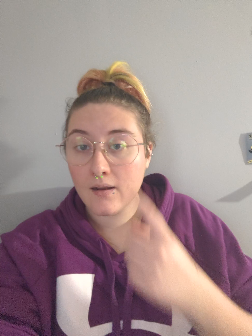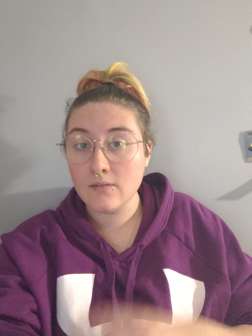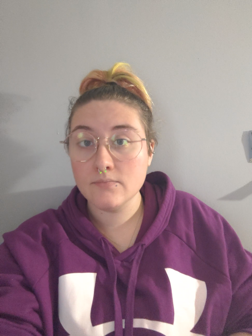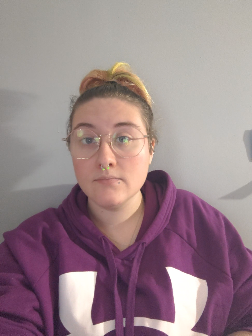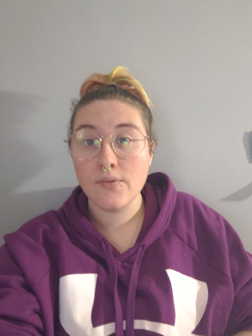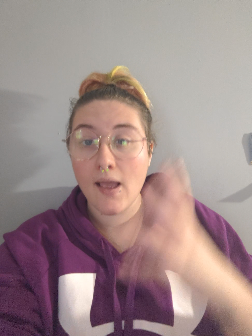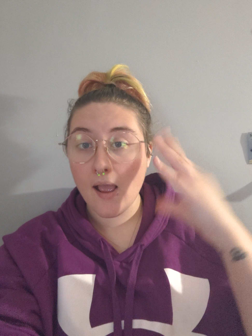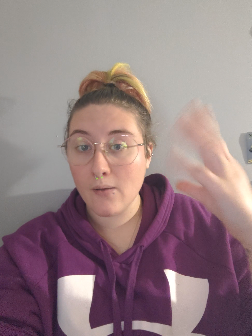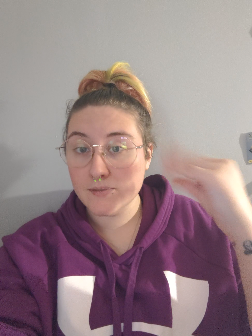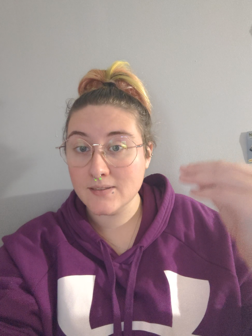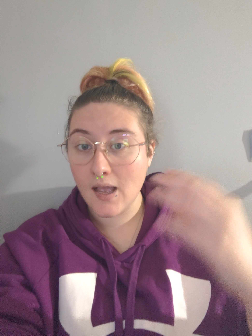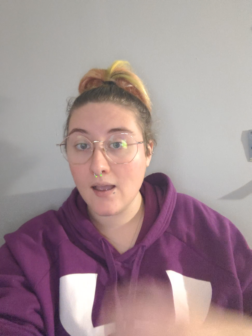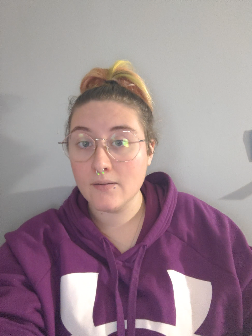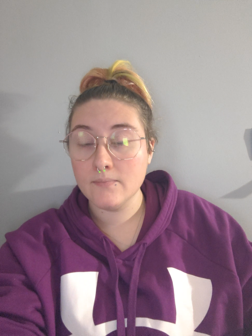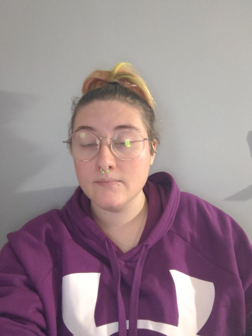outside